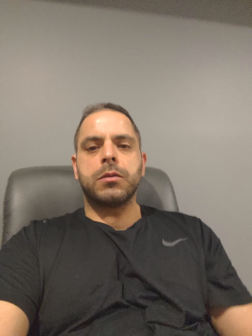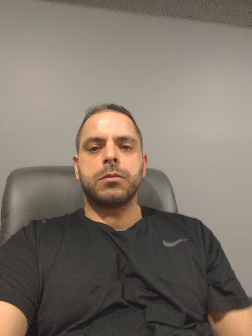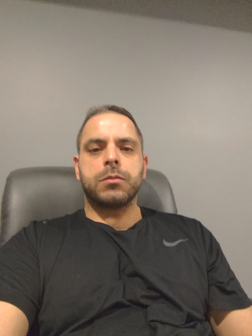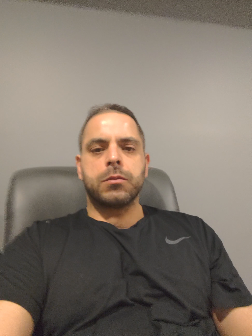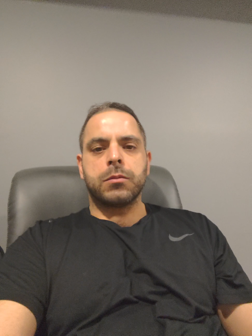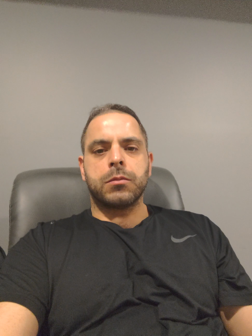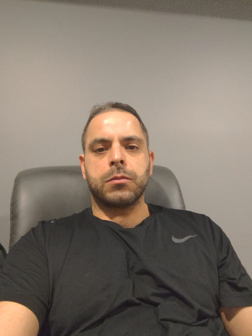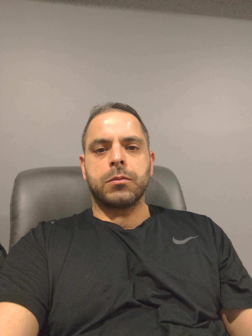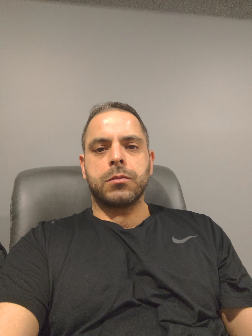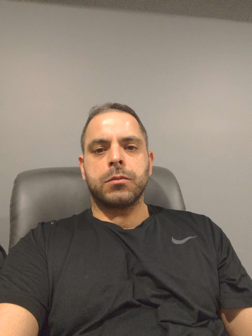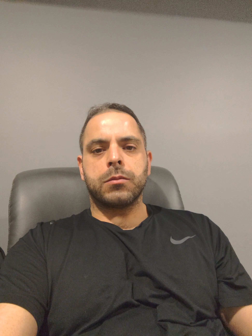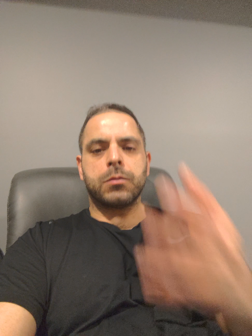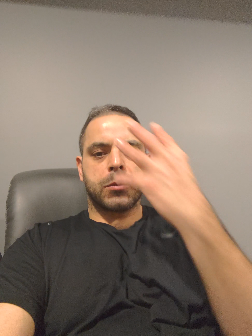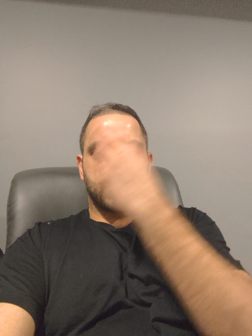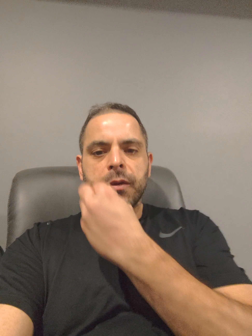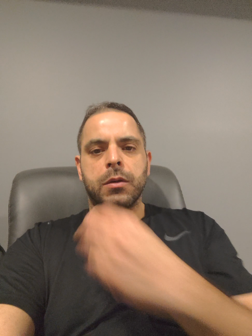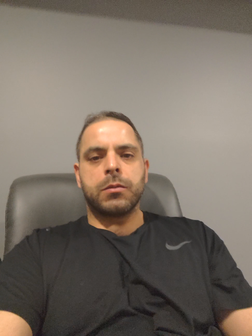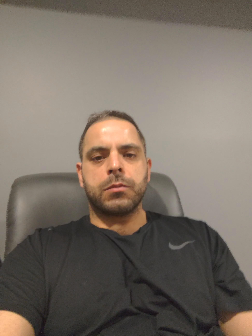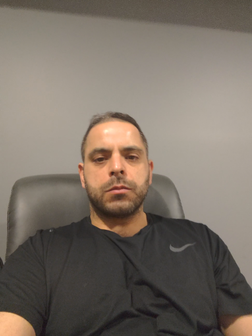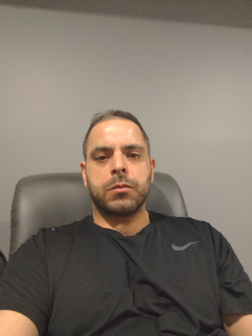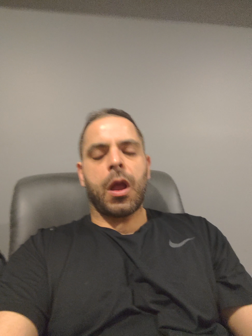pretty